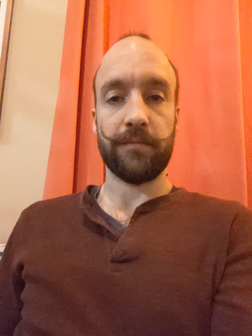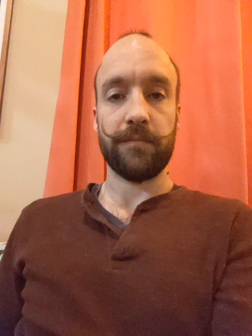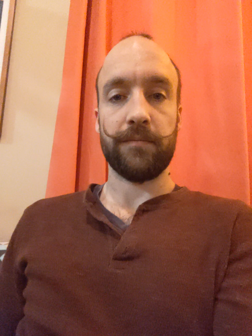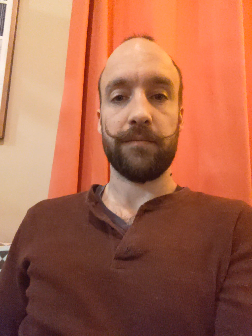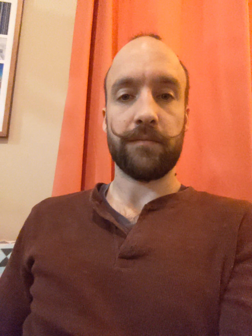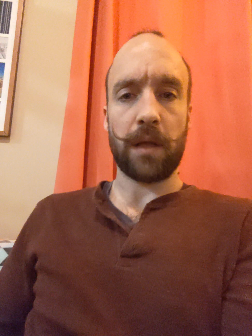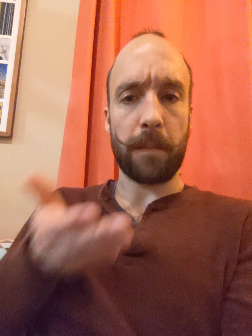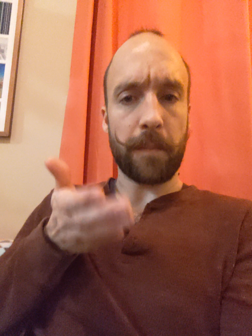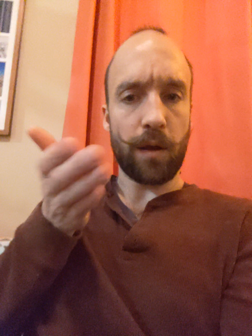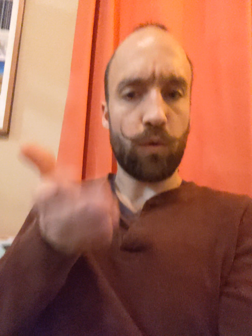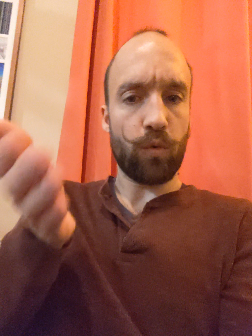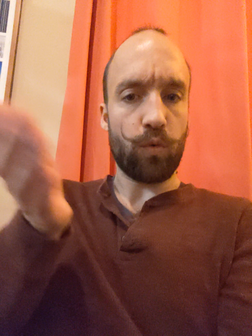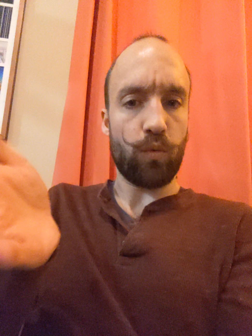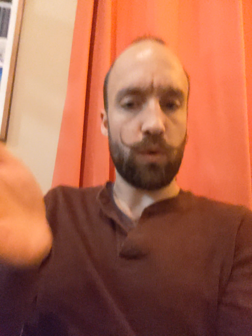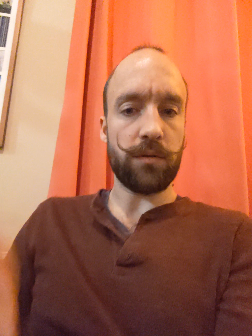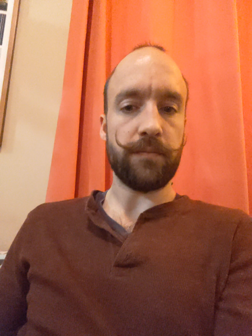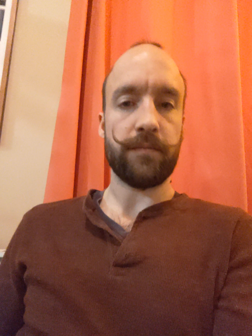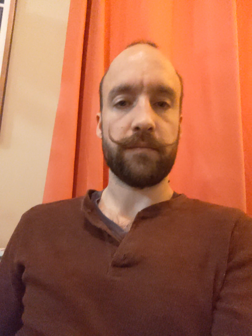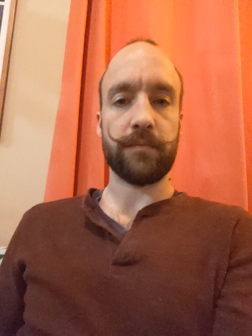boat